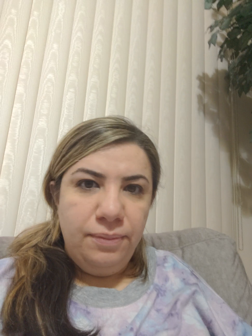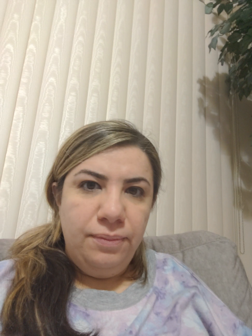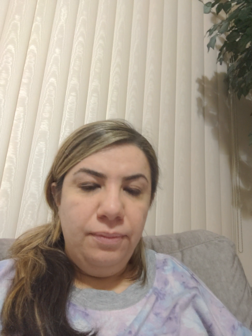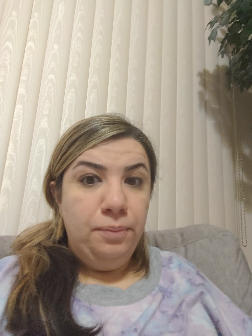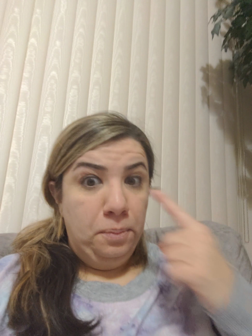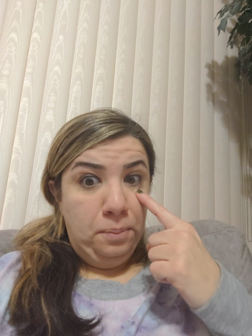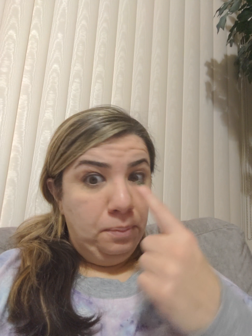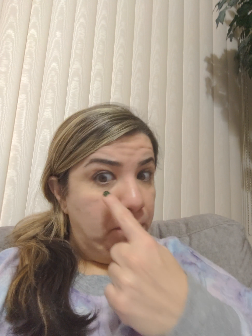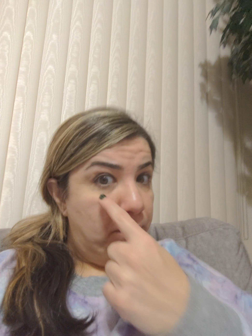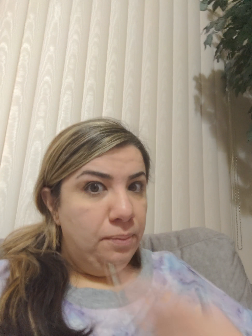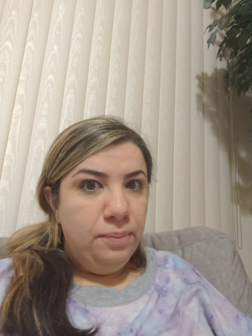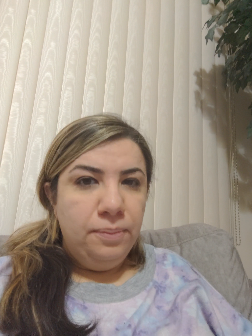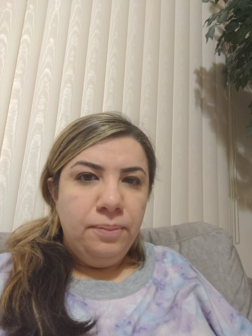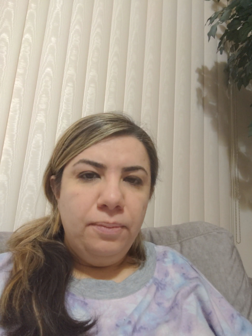eye